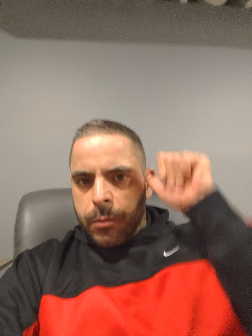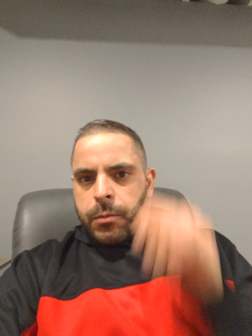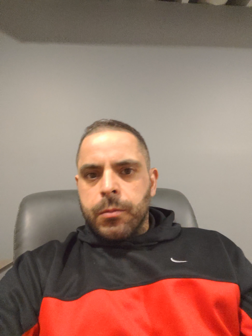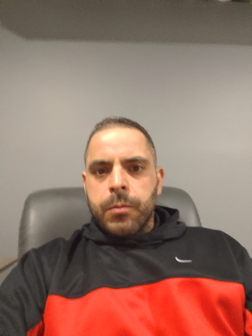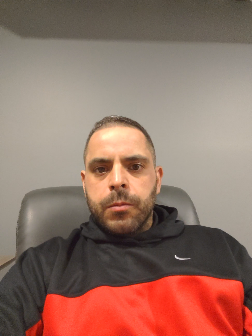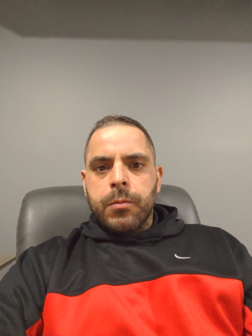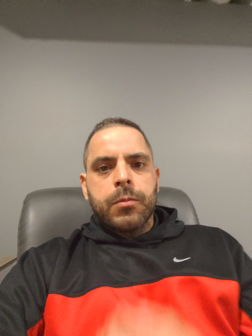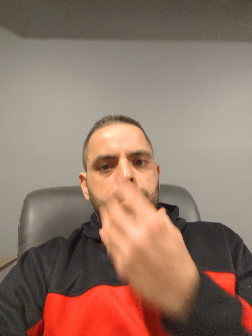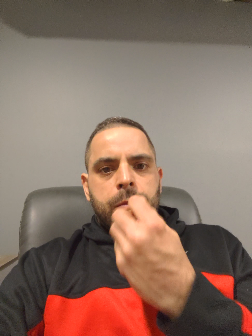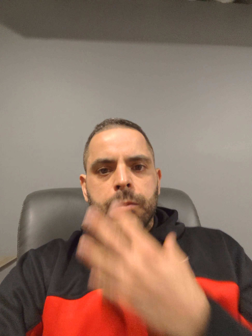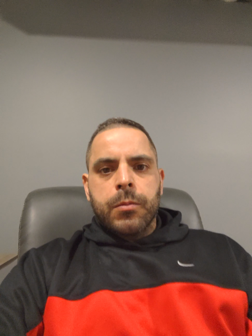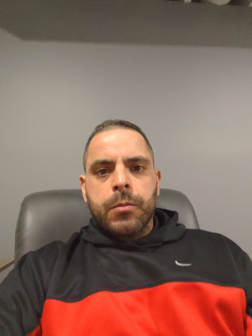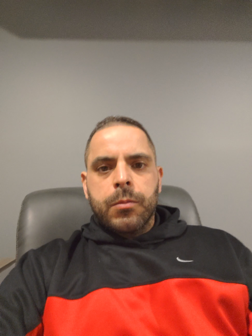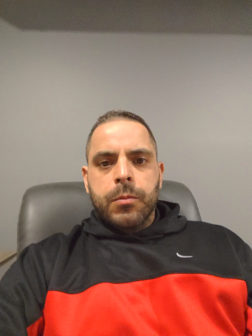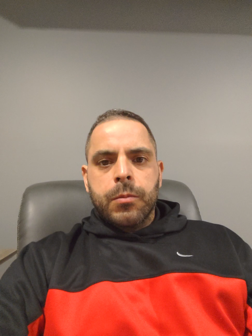snack